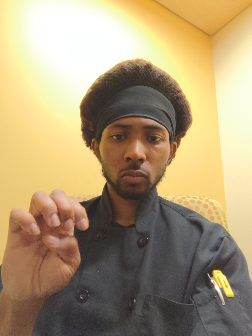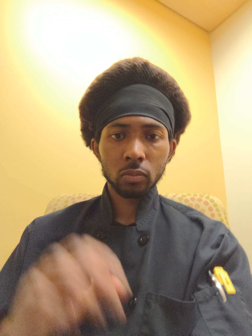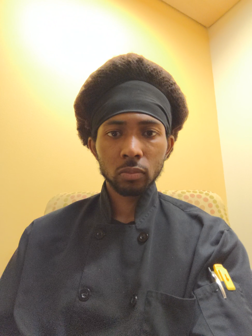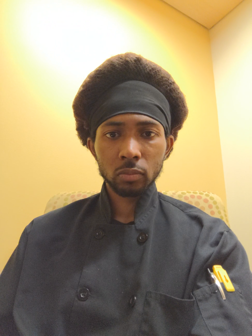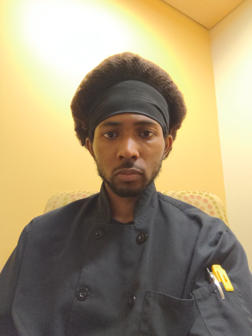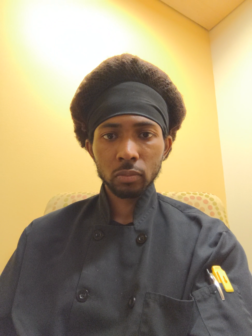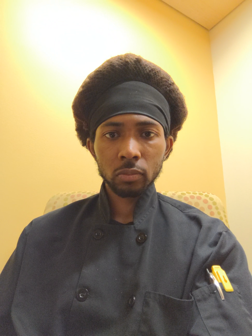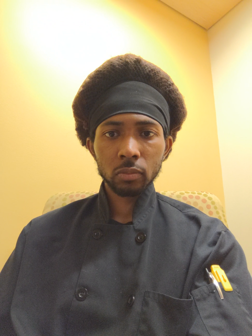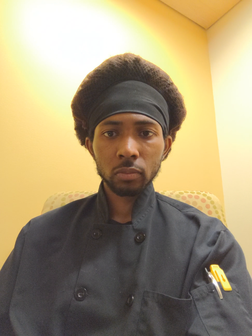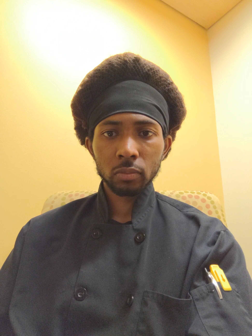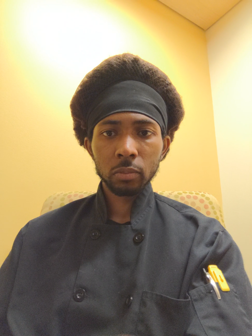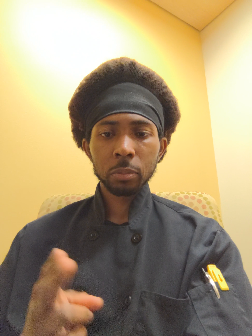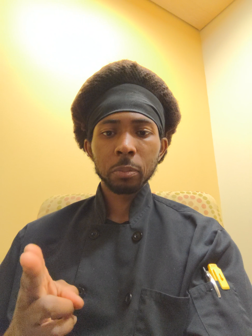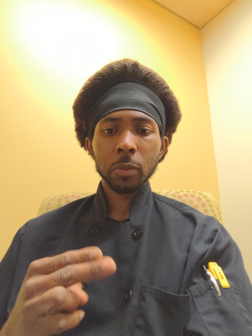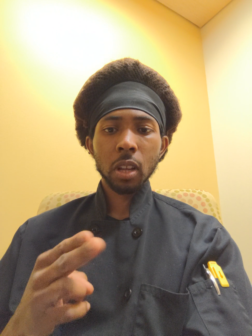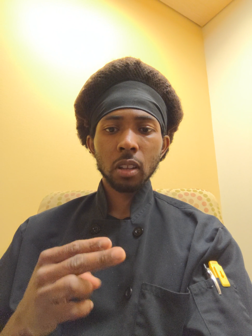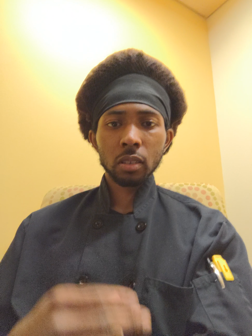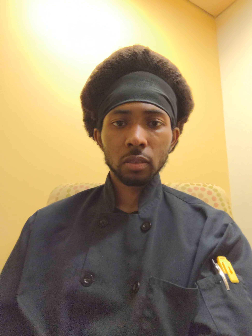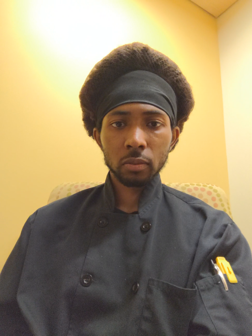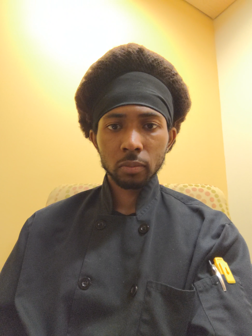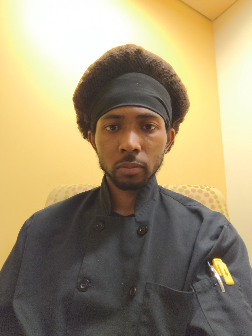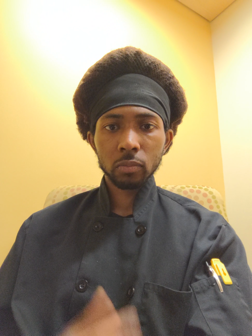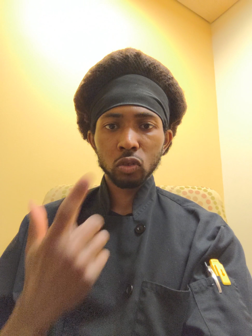belt